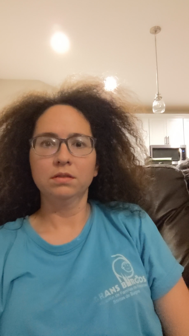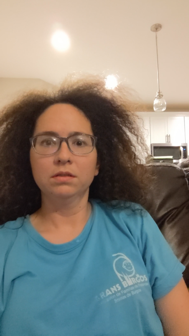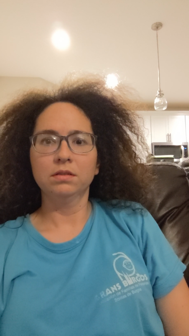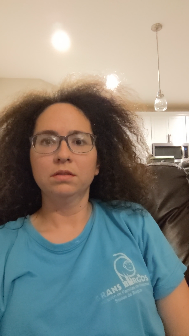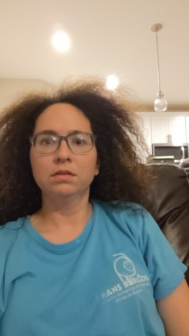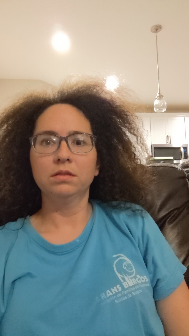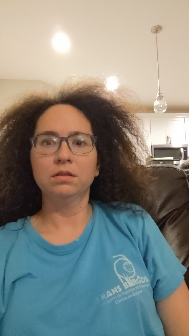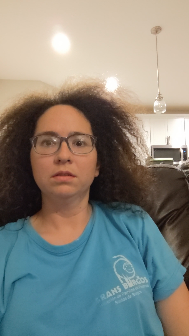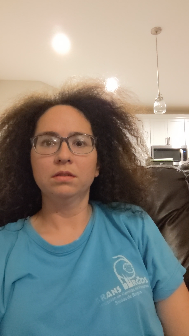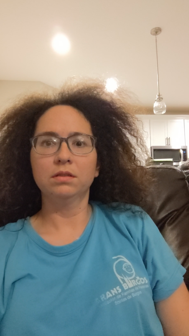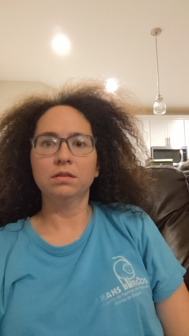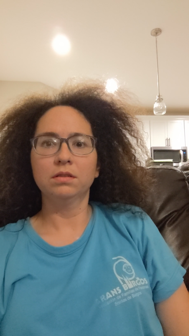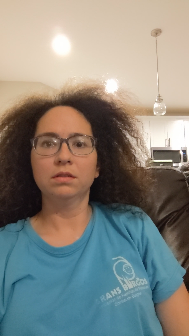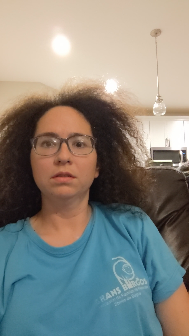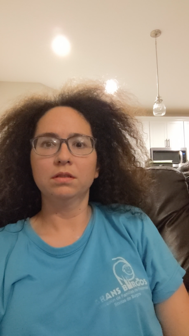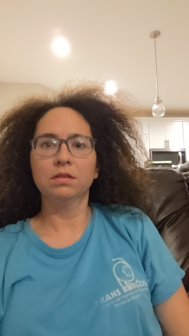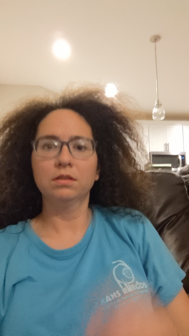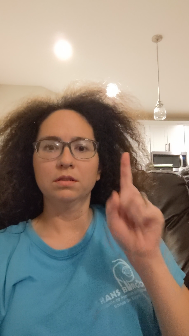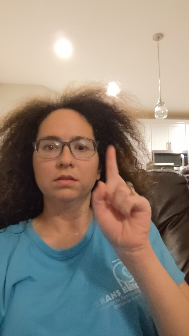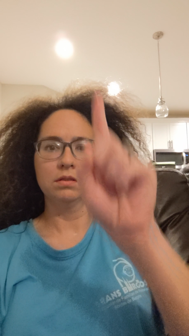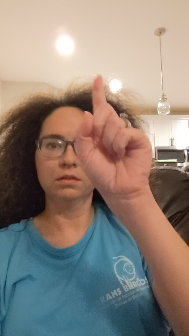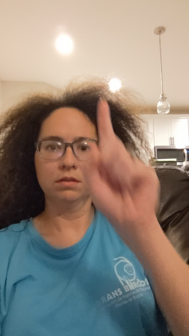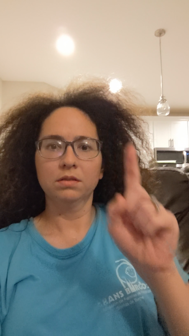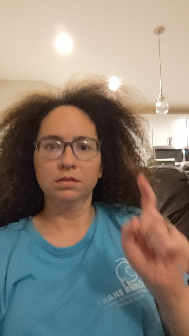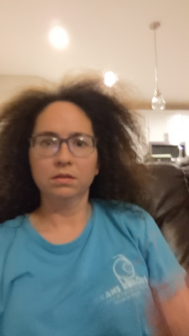bump